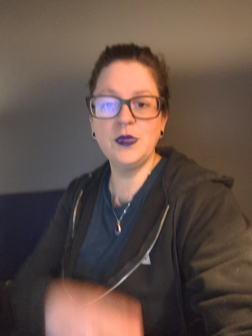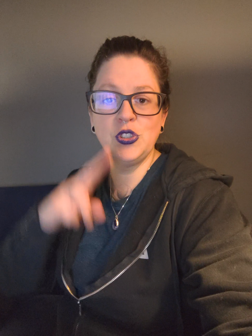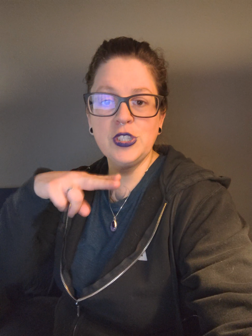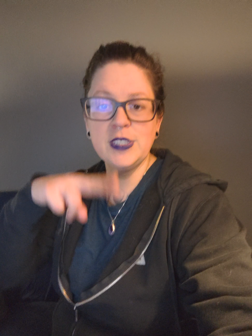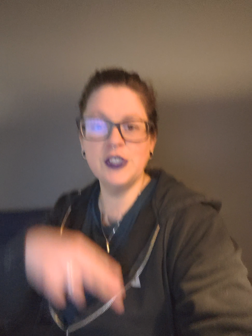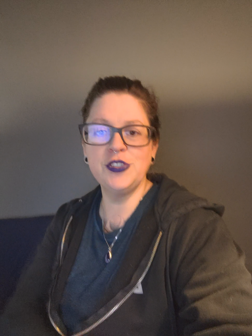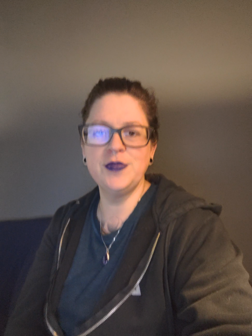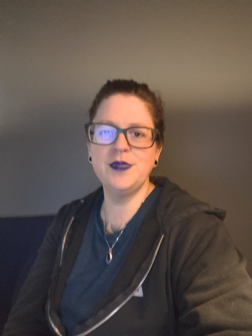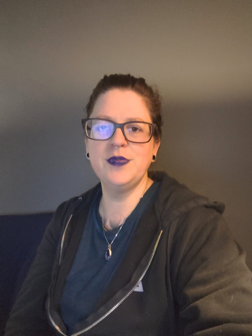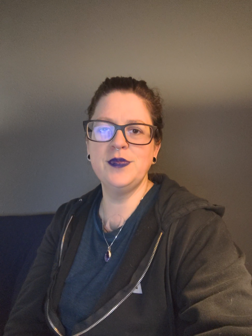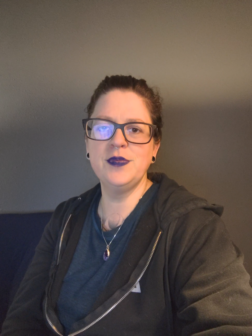chair